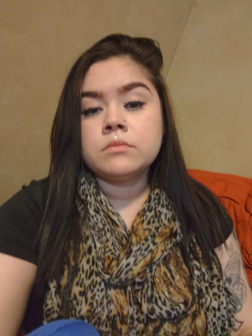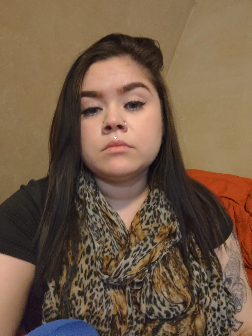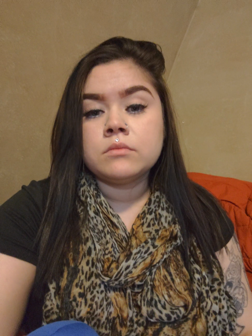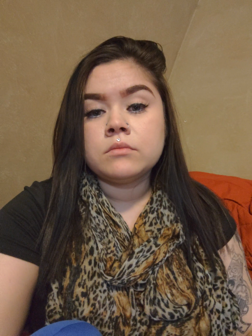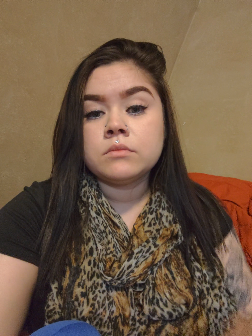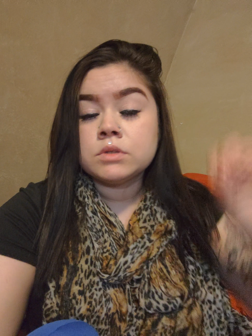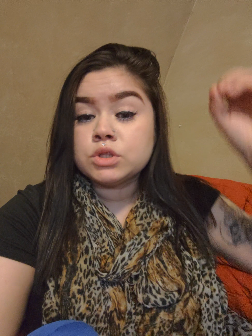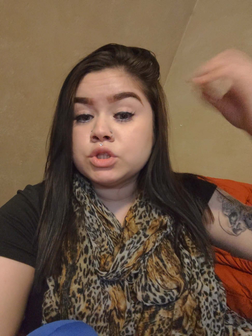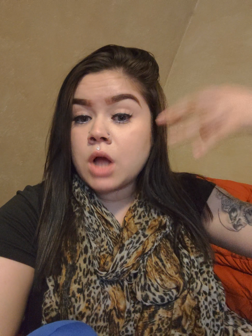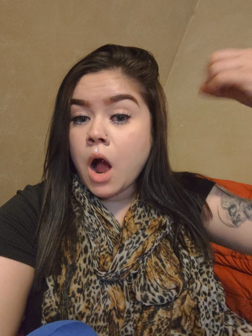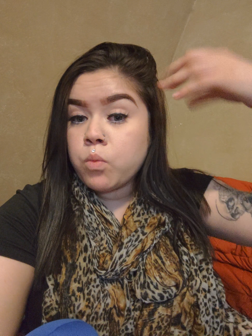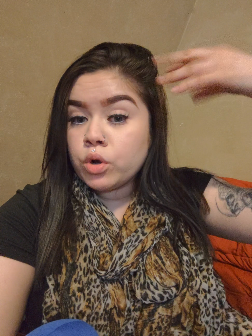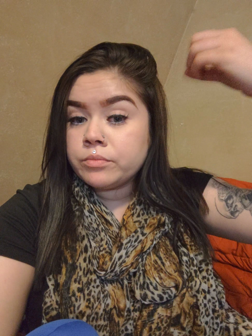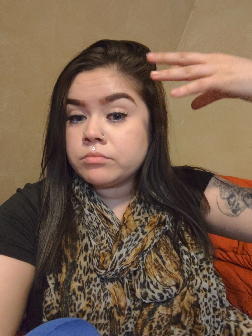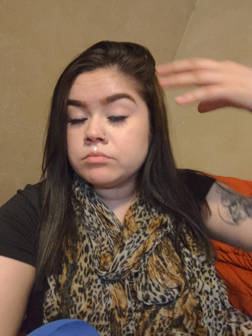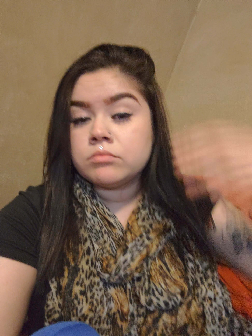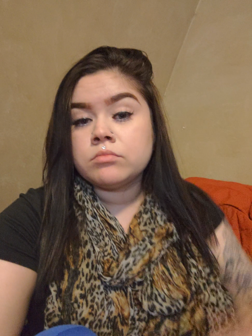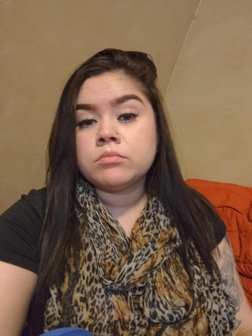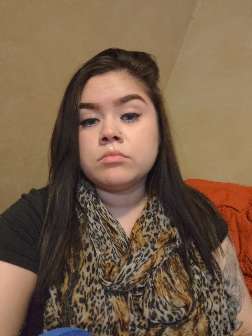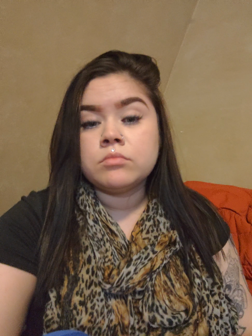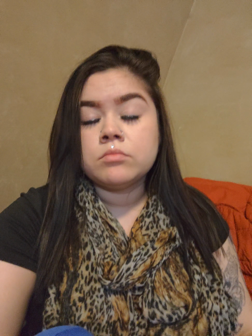shower